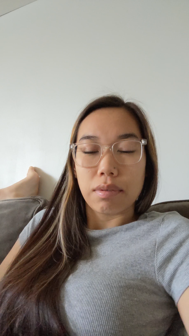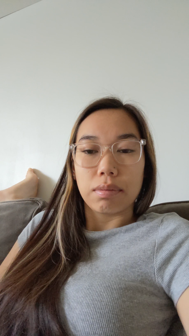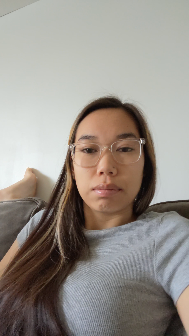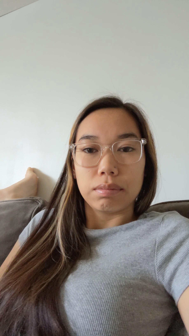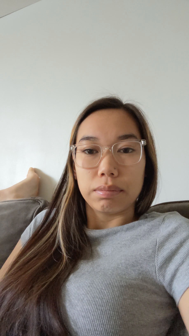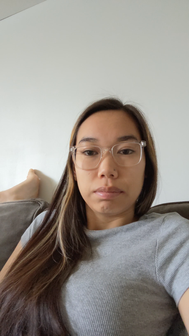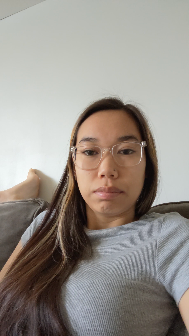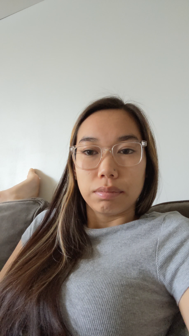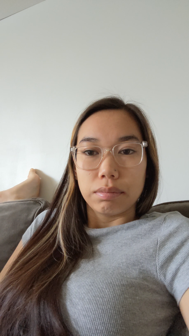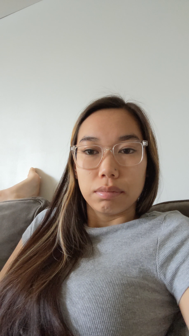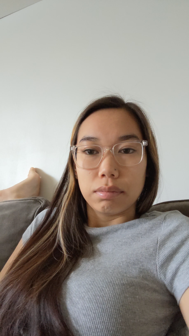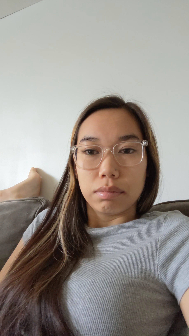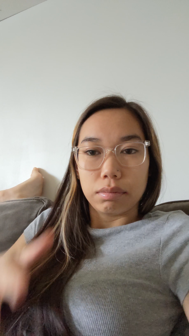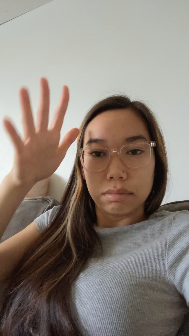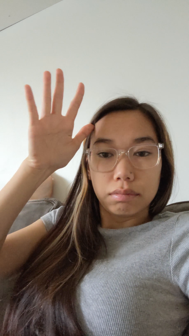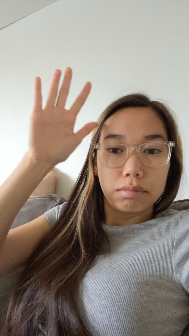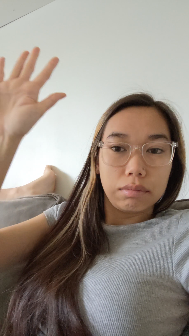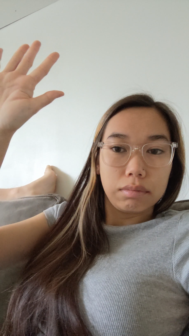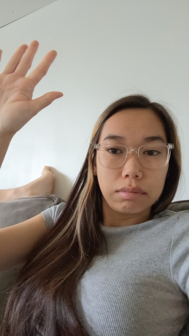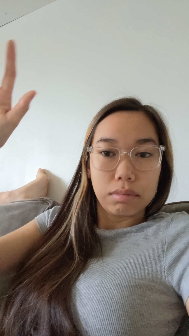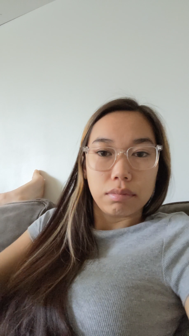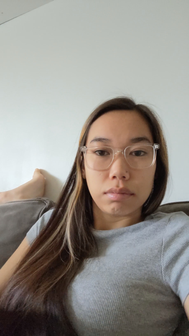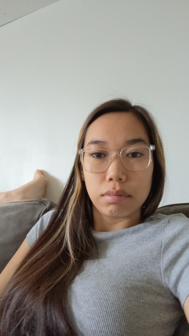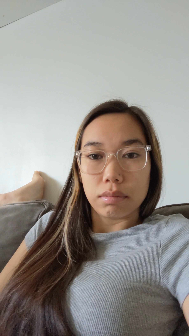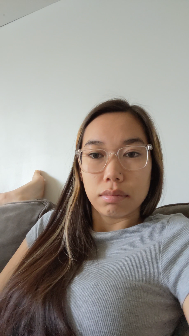moose